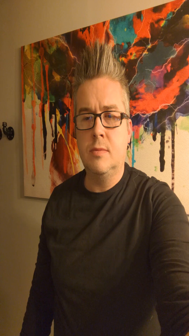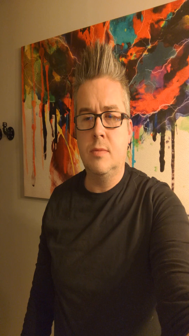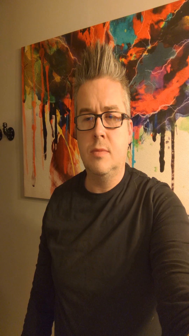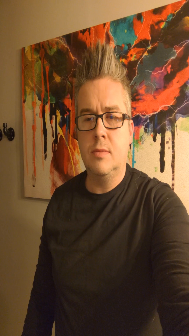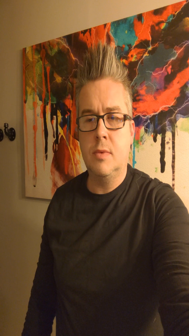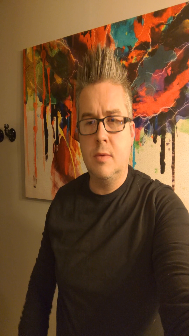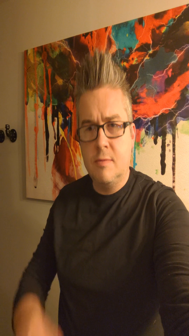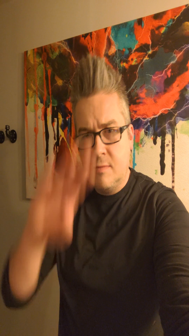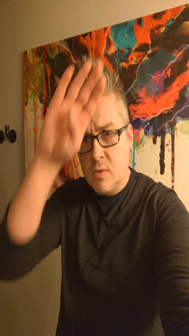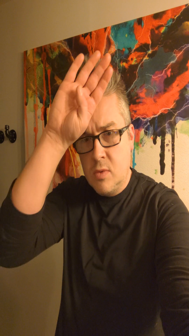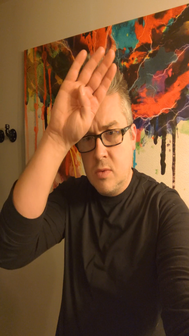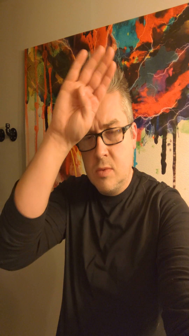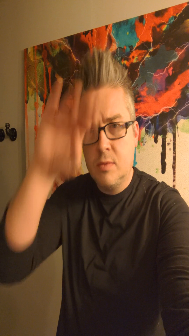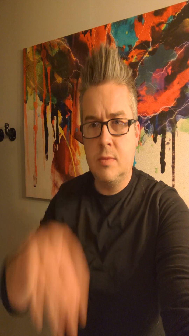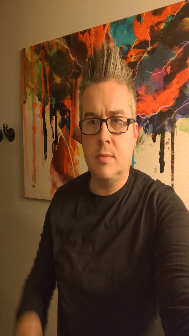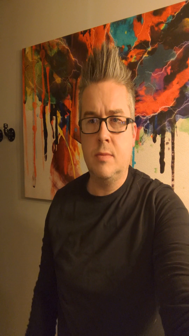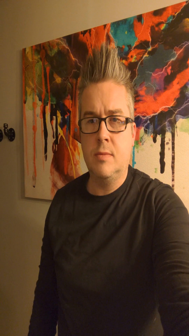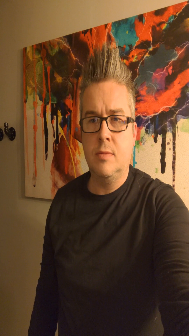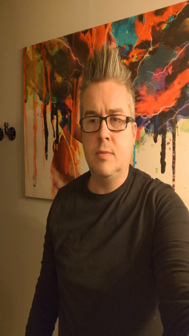fireman